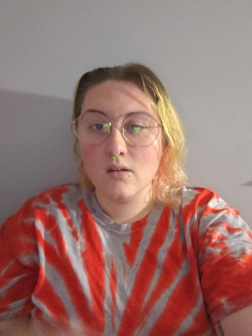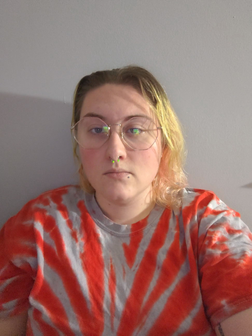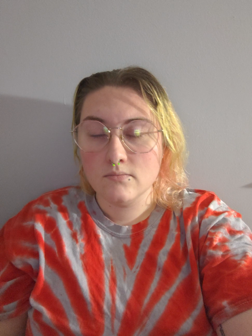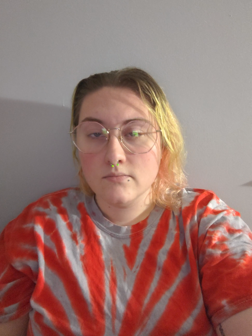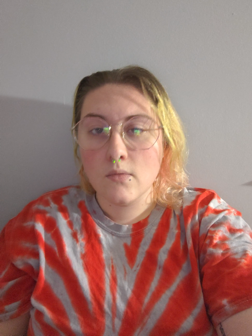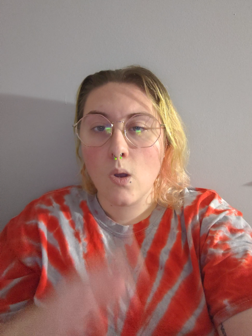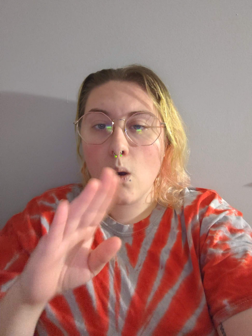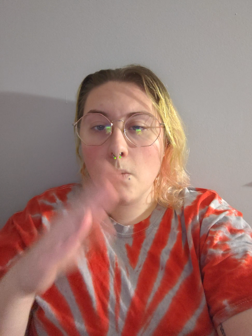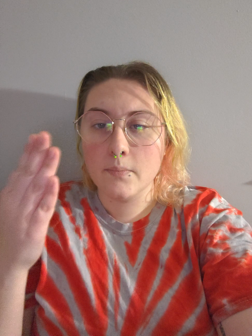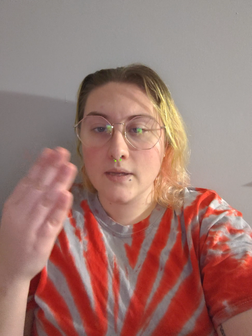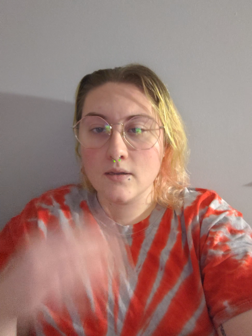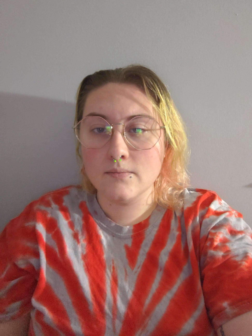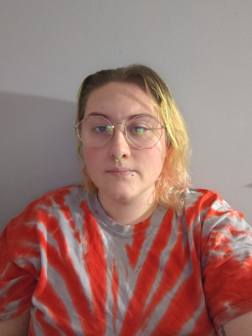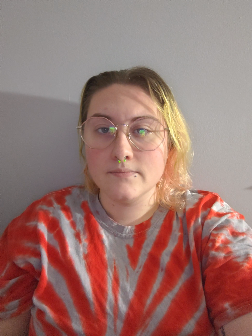open